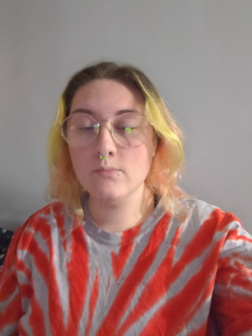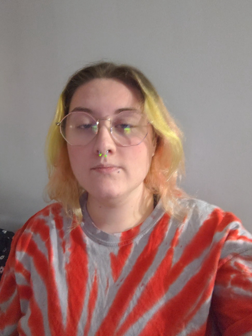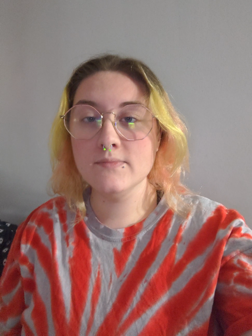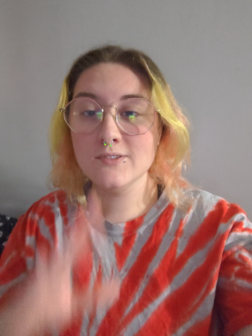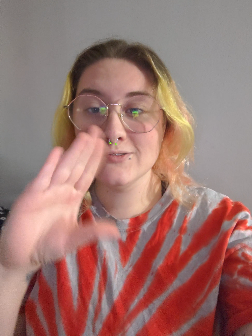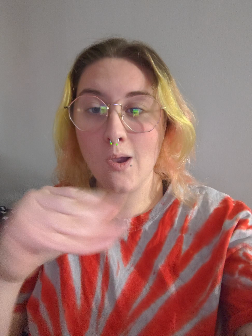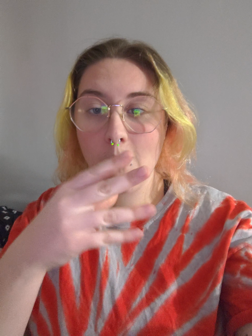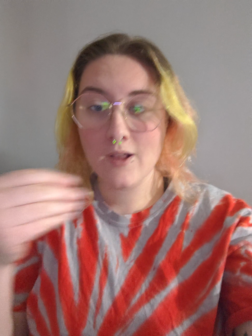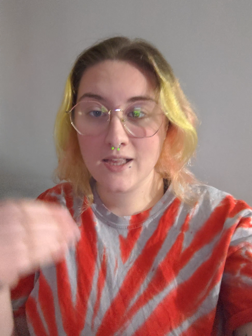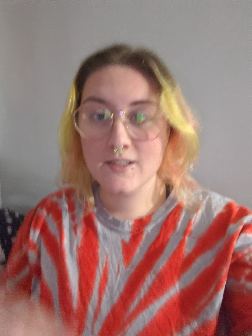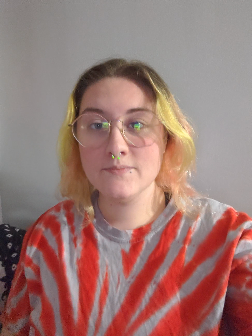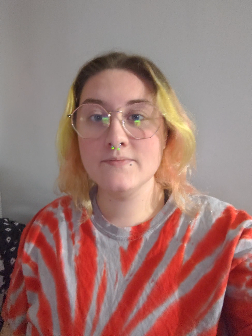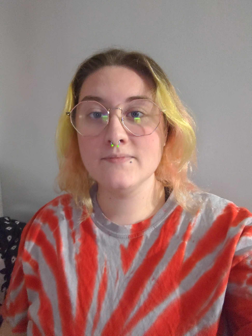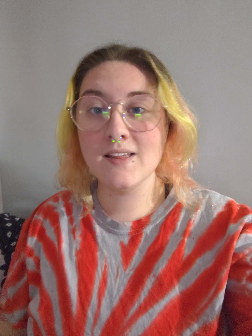story